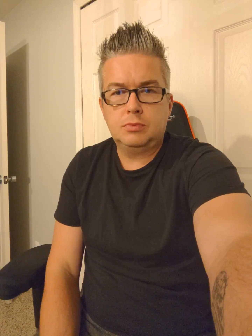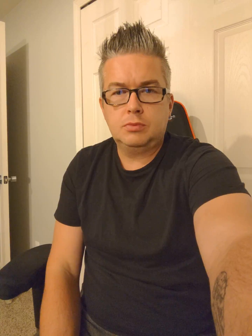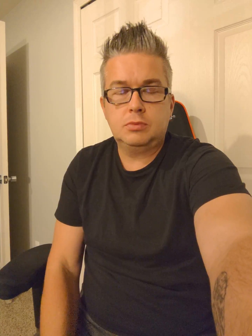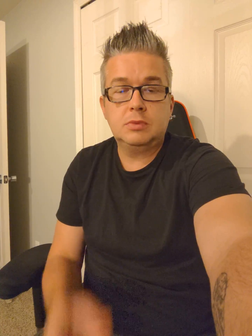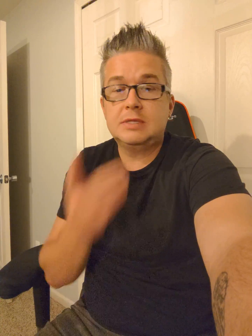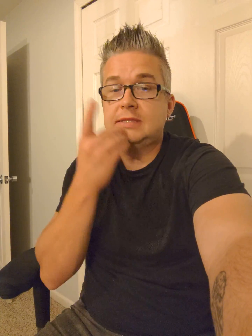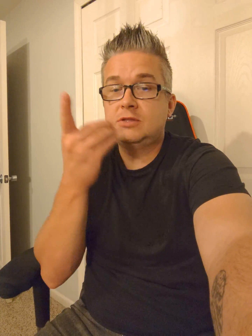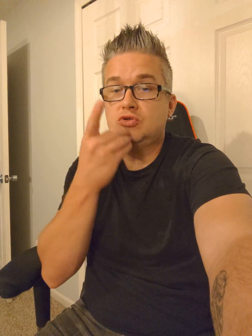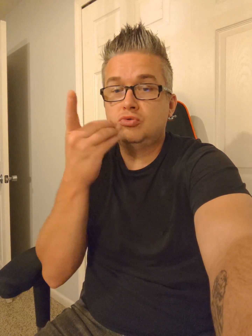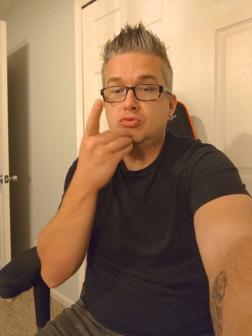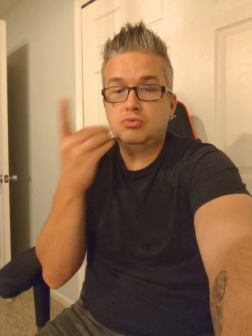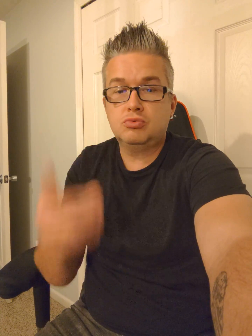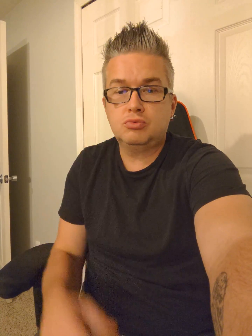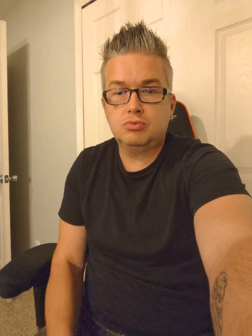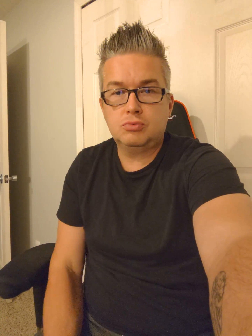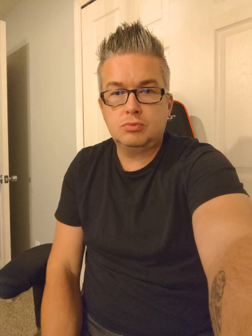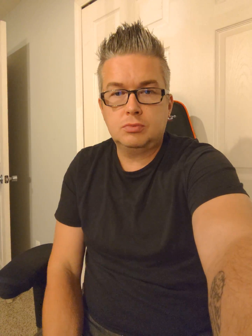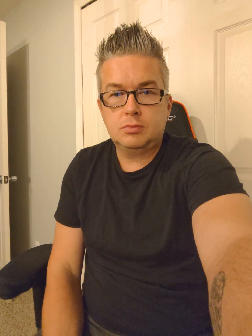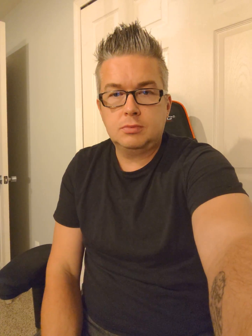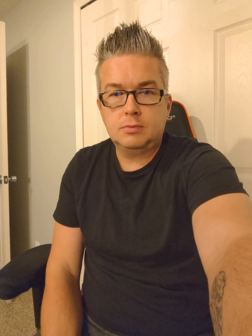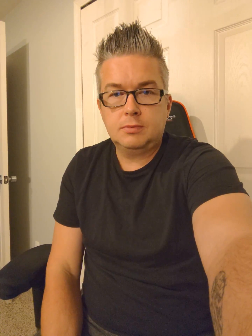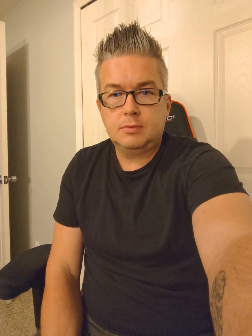dinner